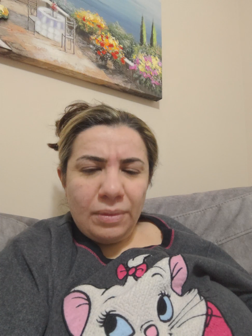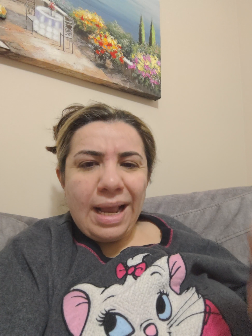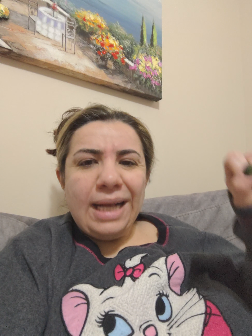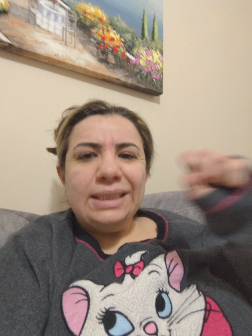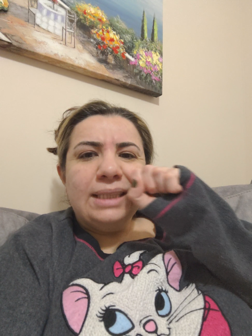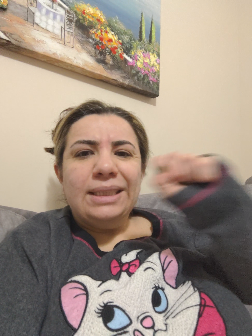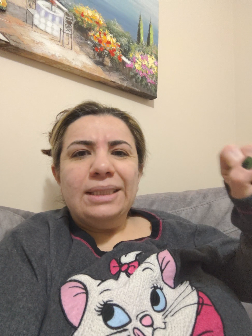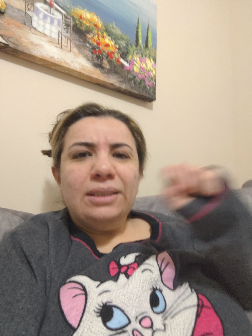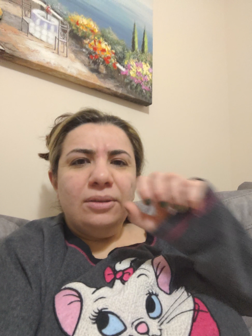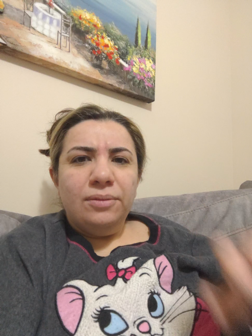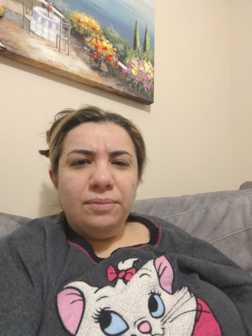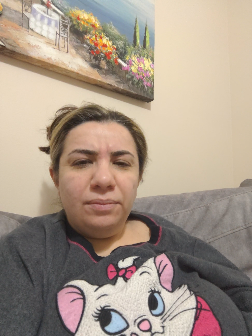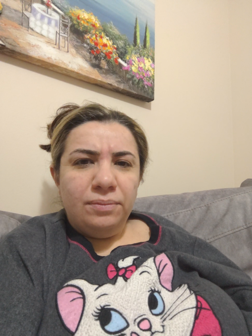carrot